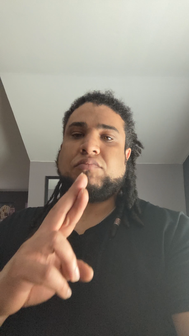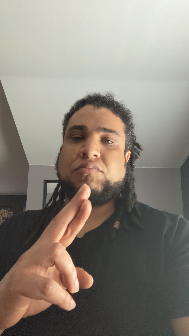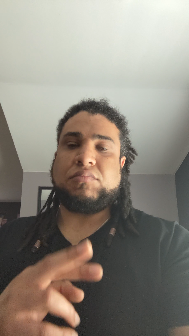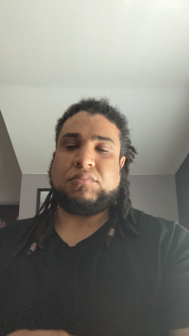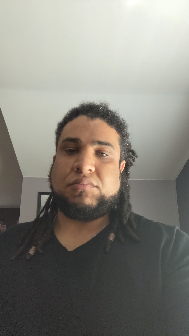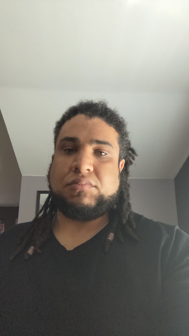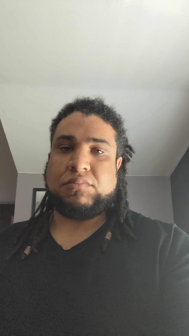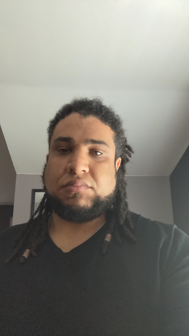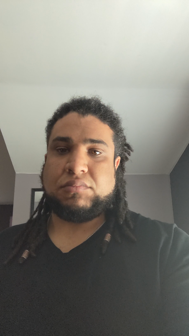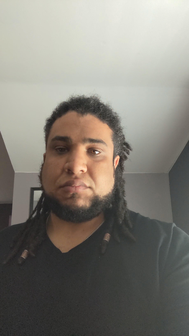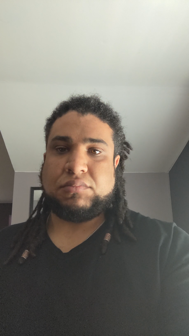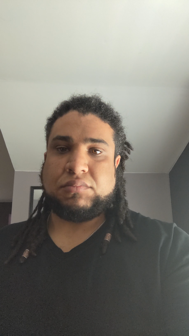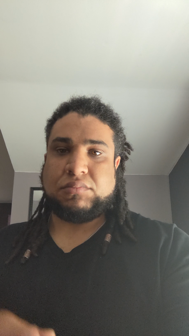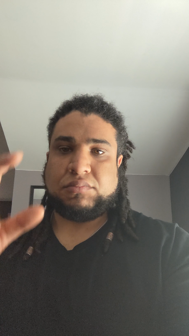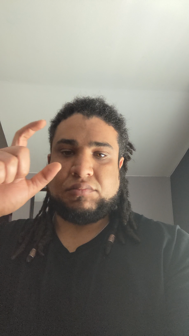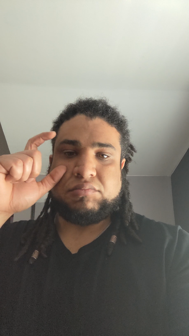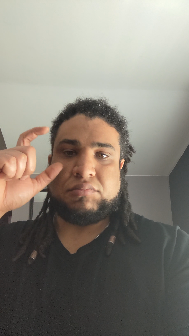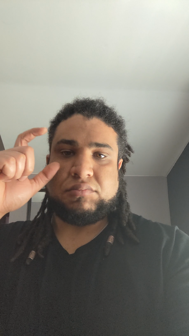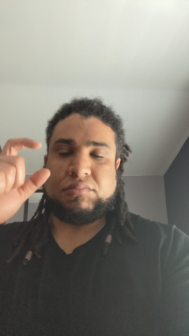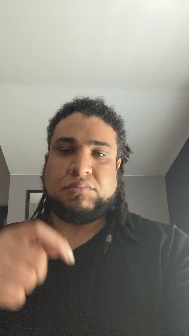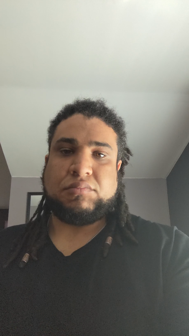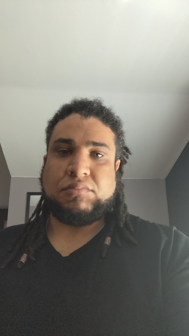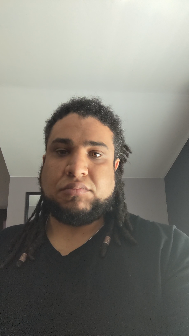glasses